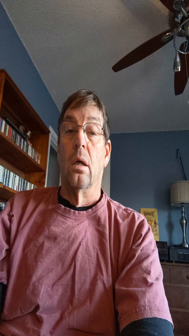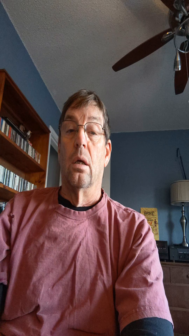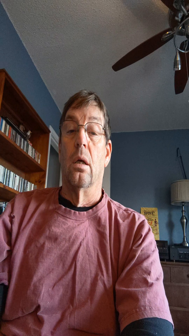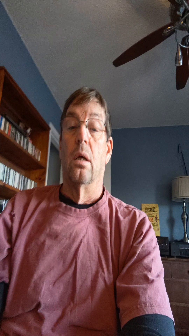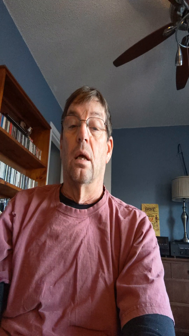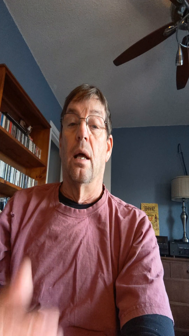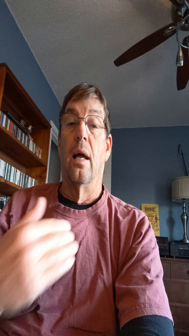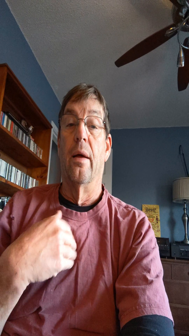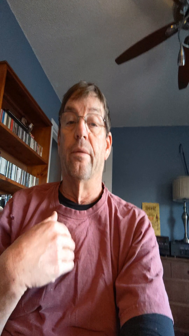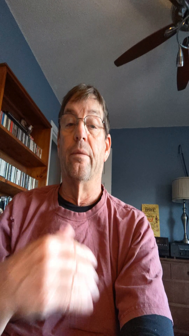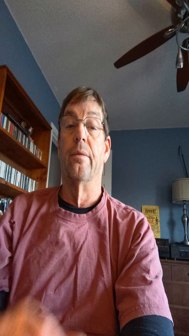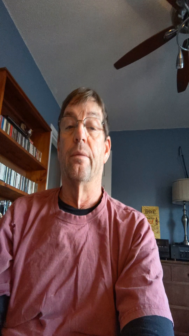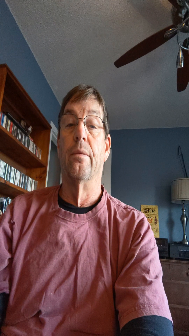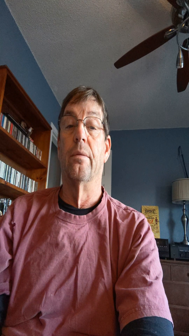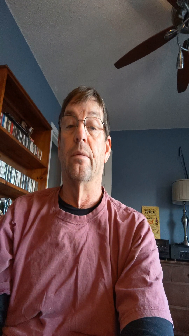have